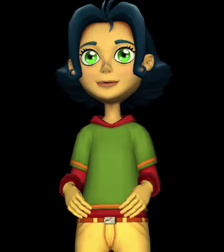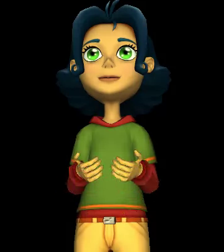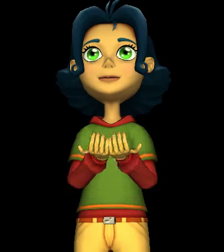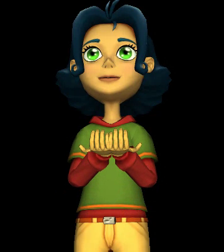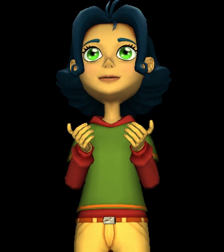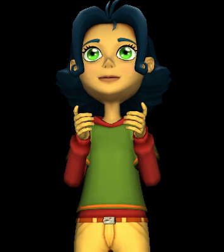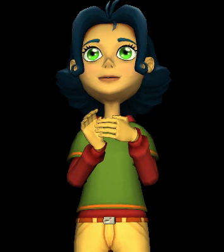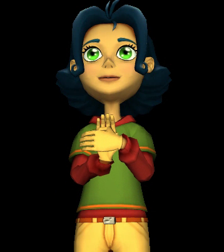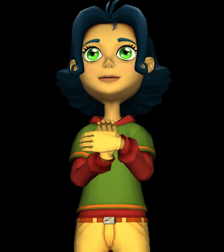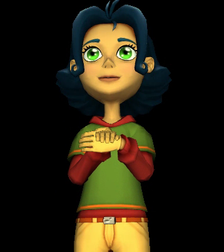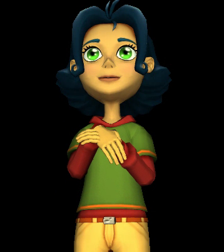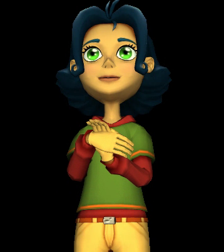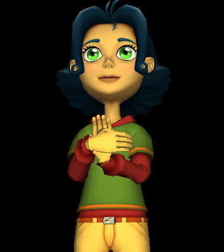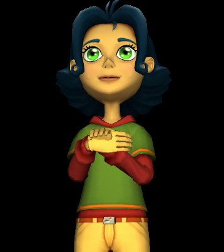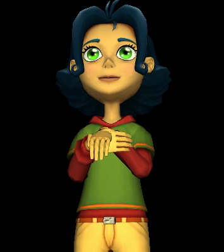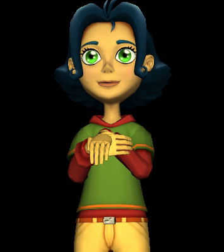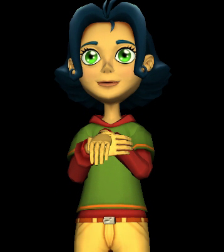مغسلة